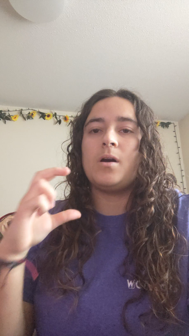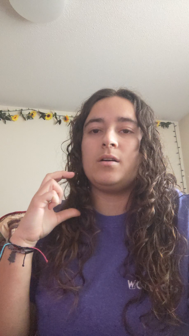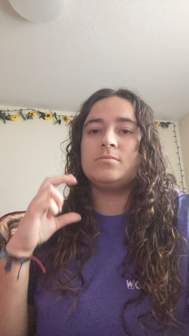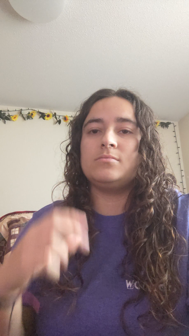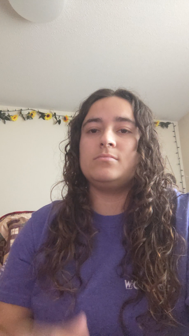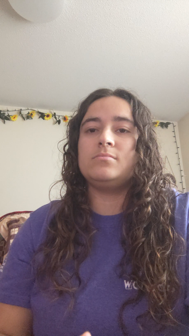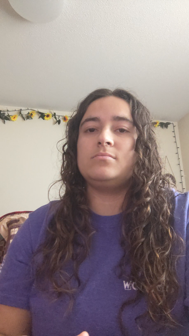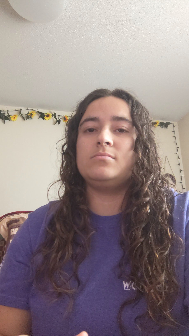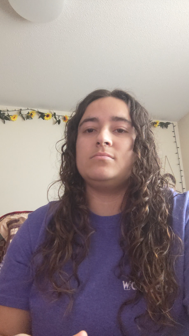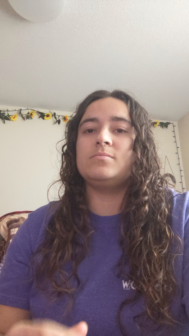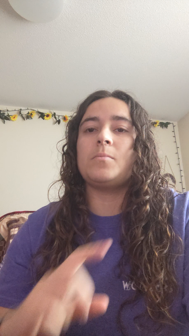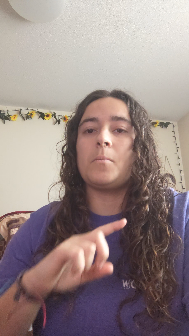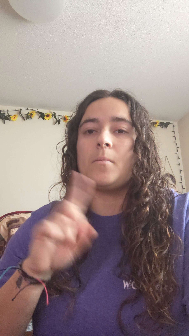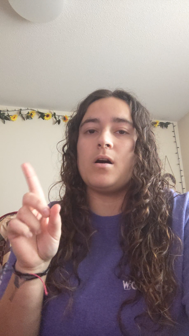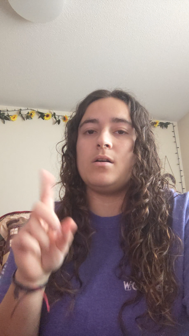but